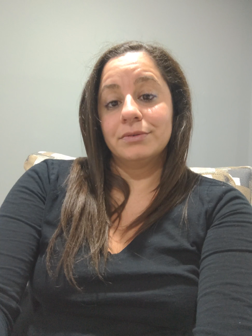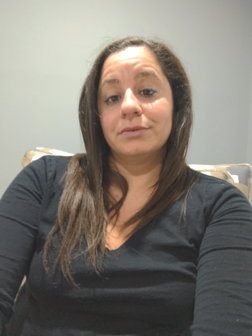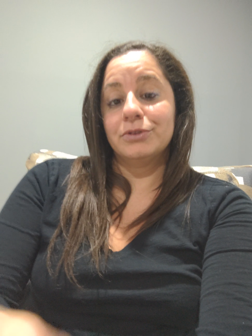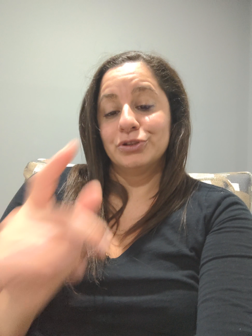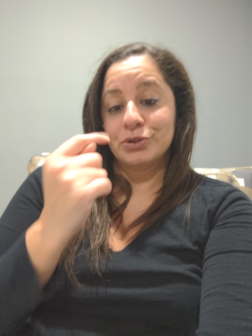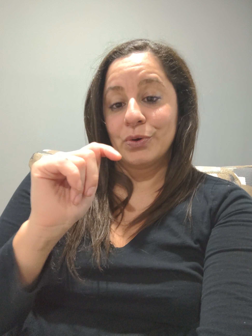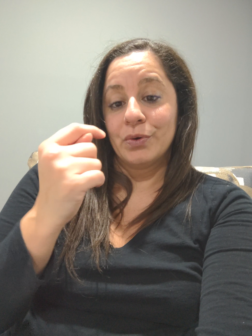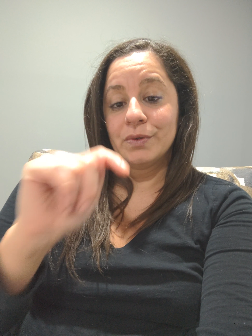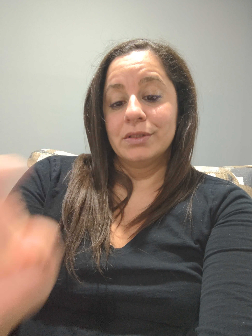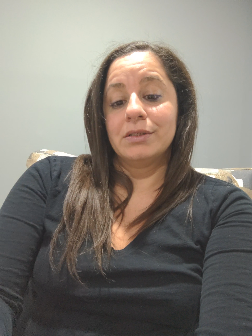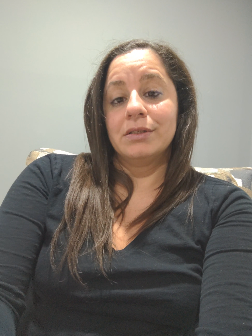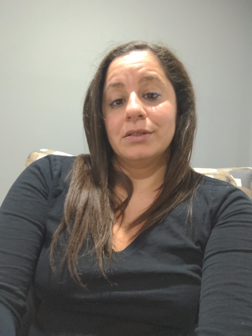toy